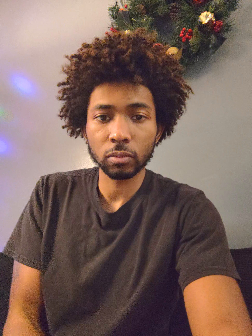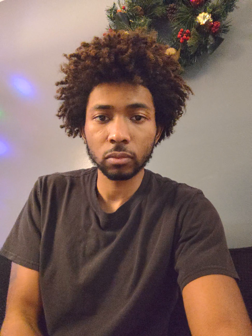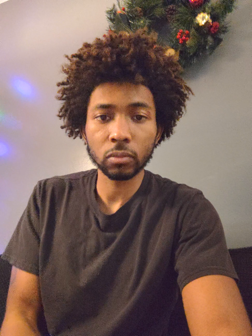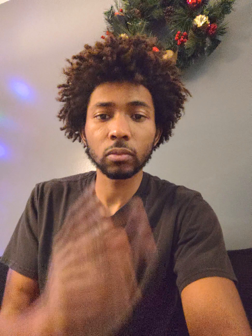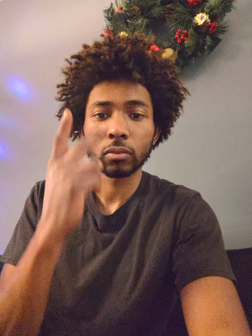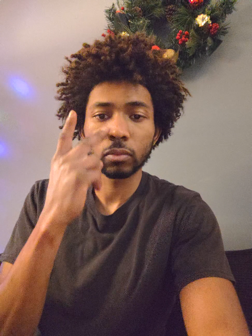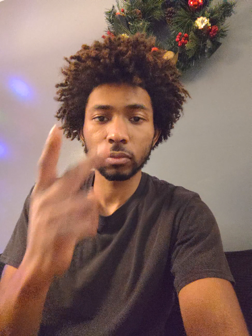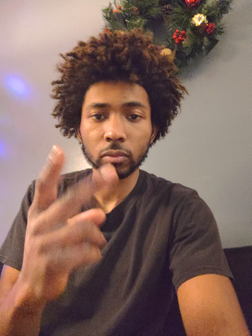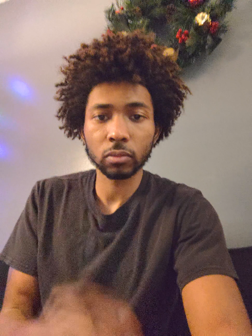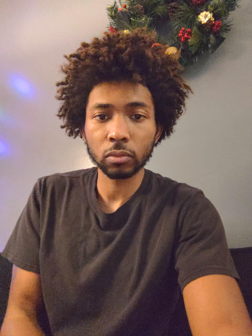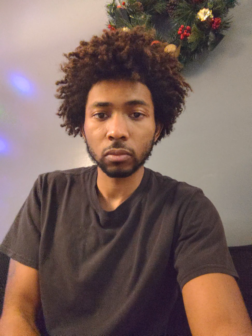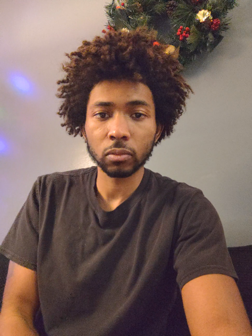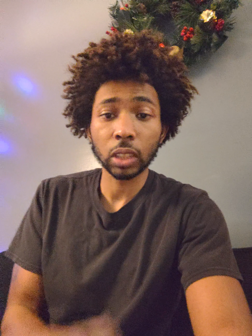see